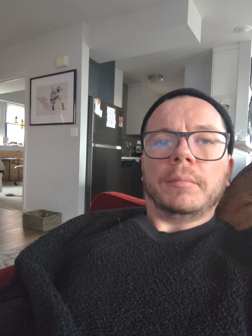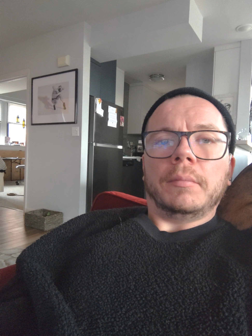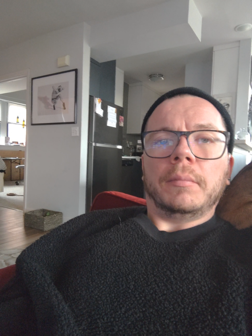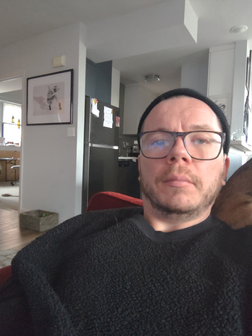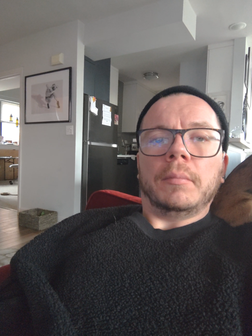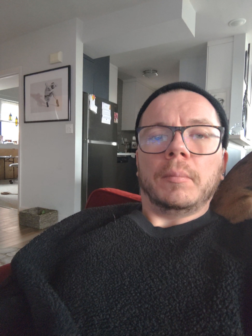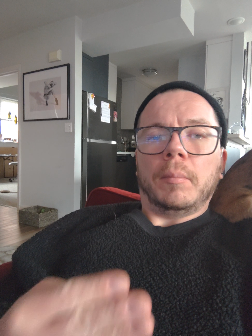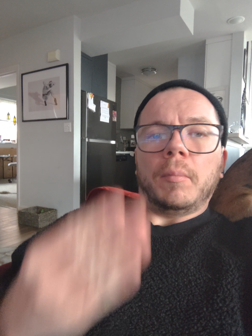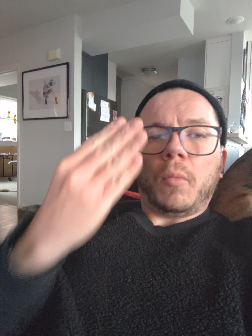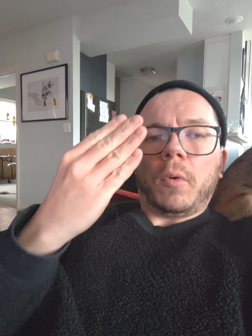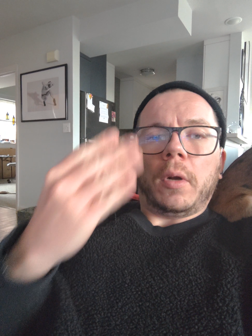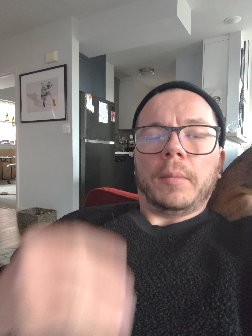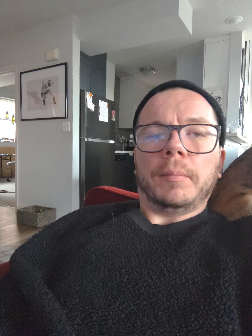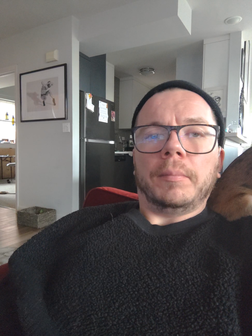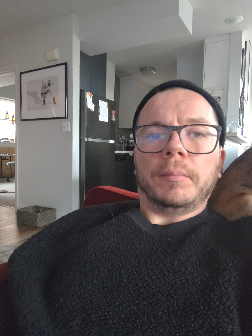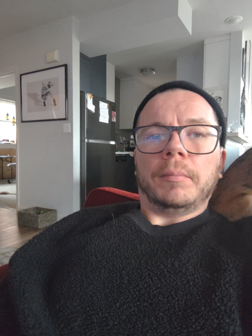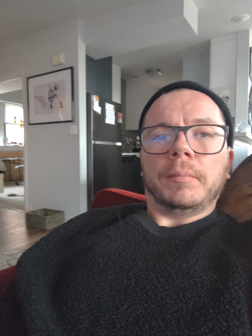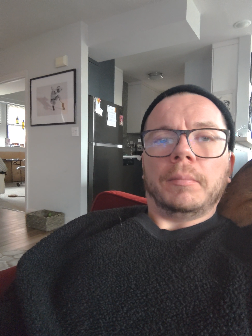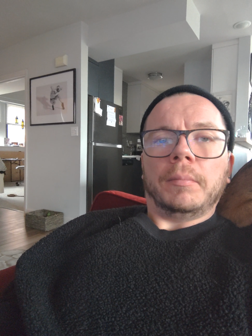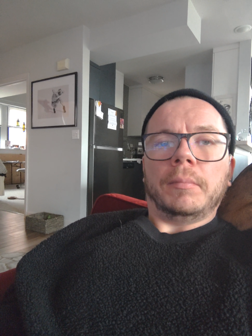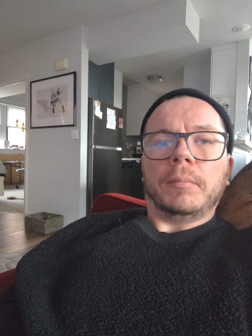morning